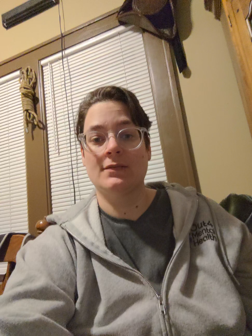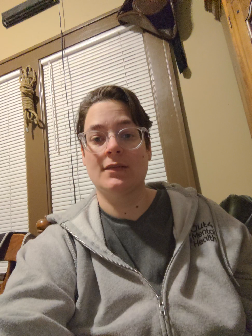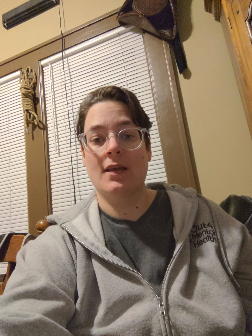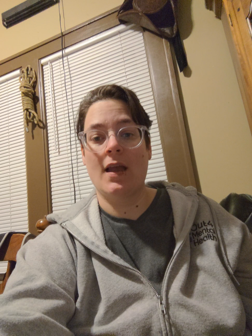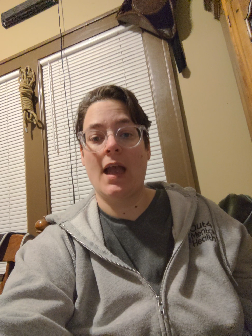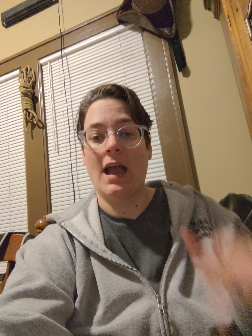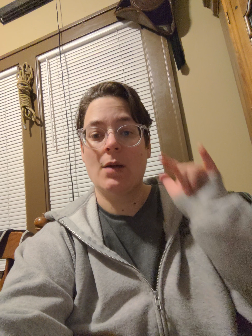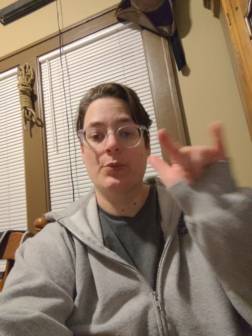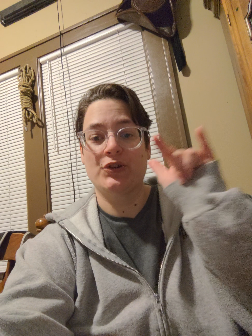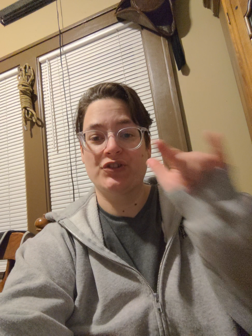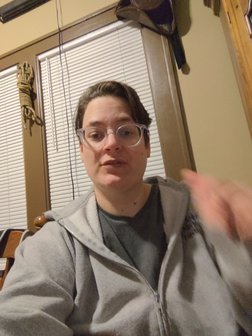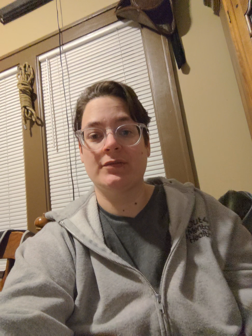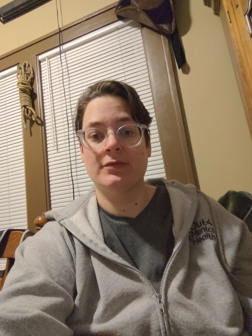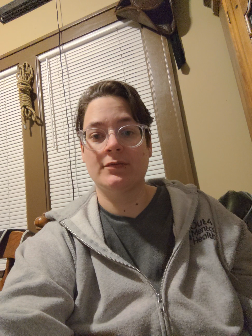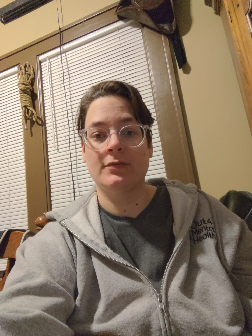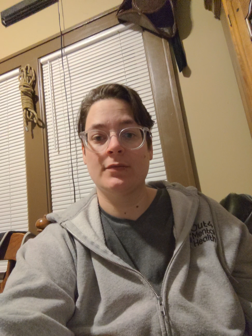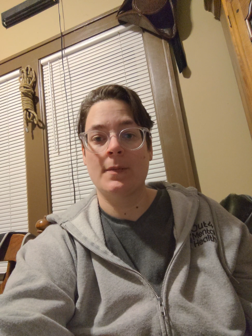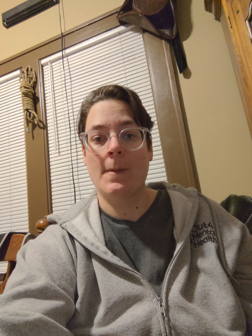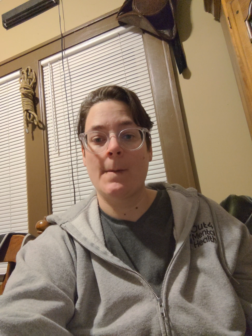airplane